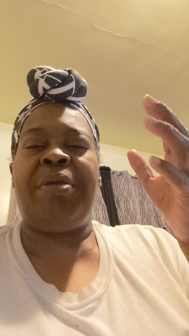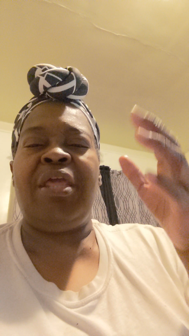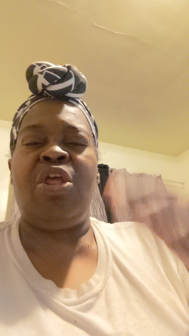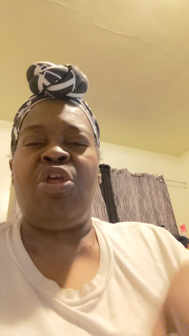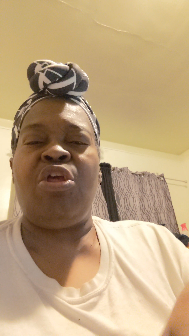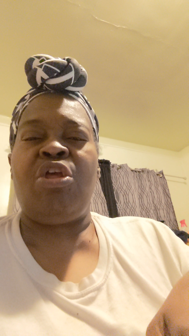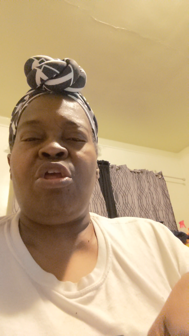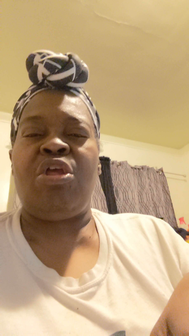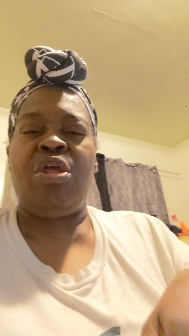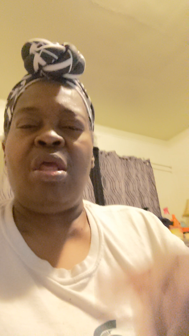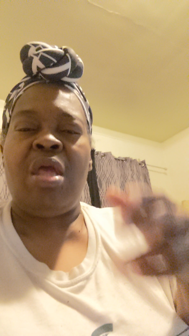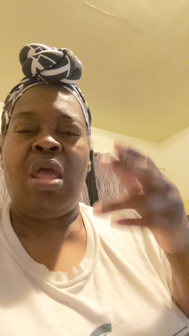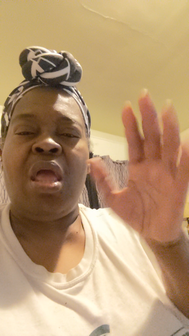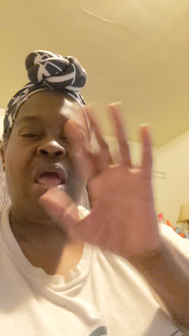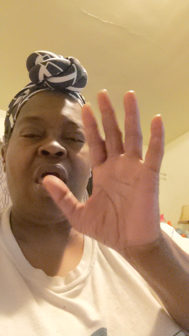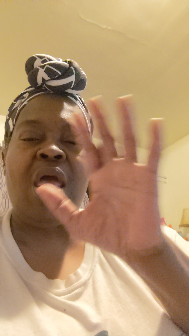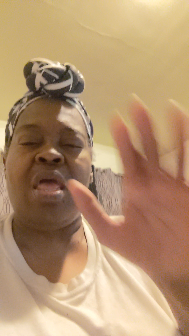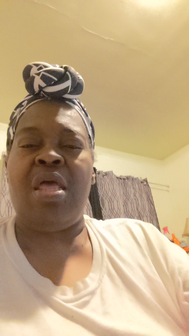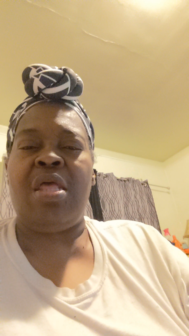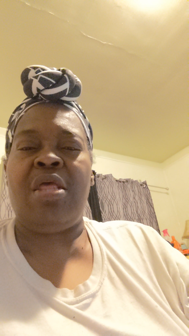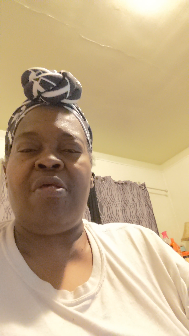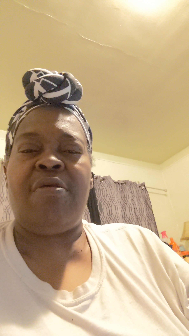hi